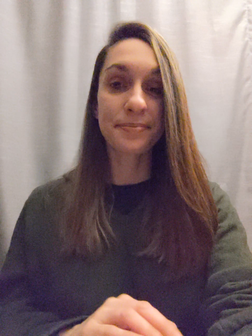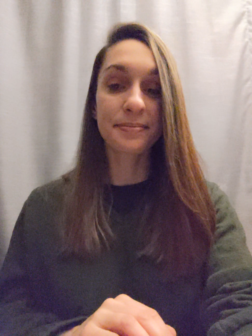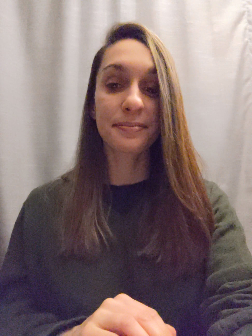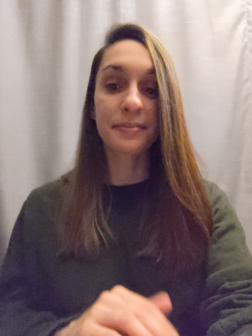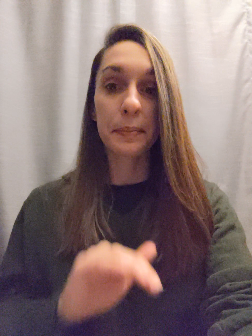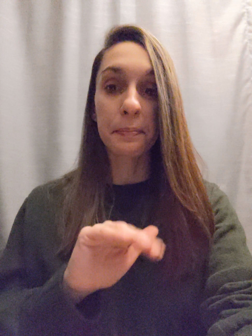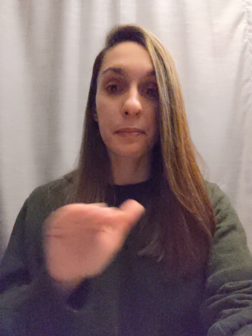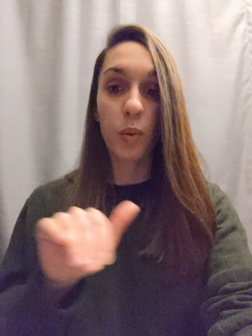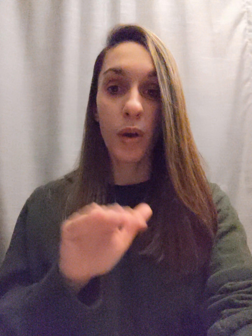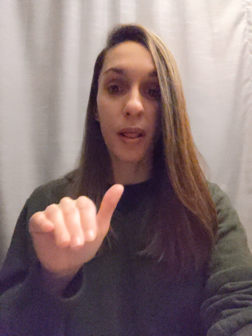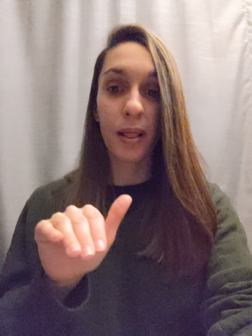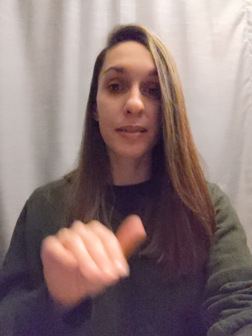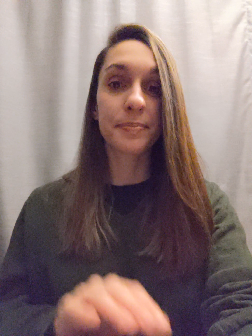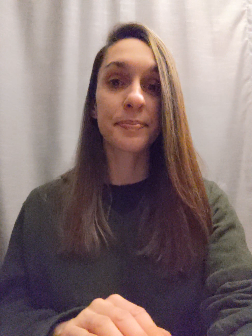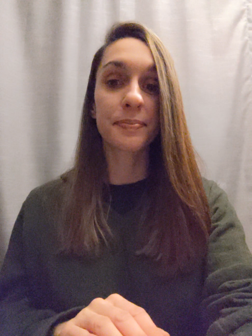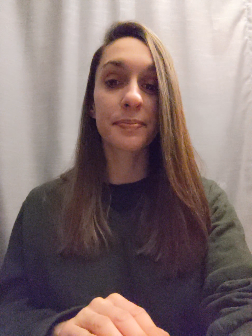pool